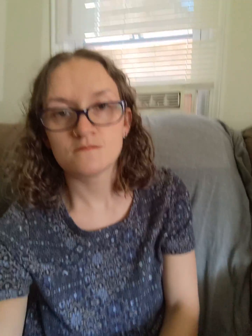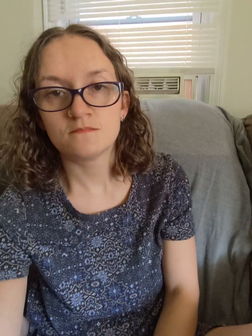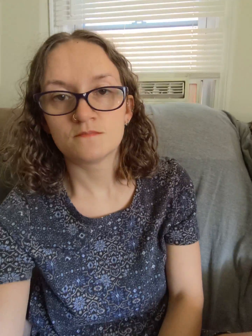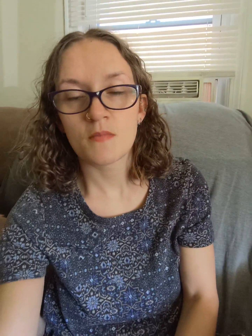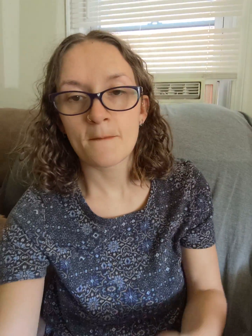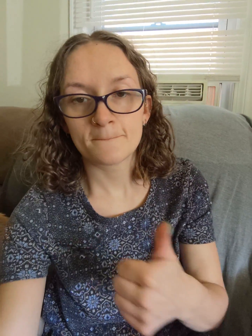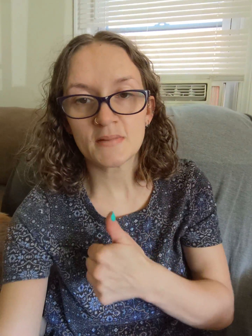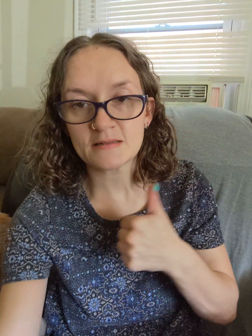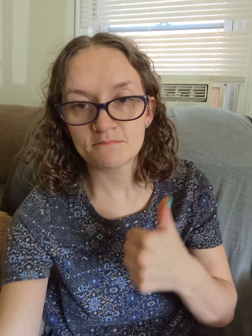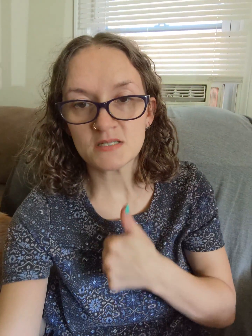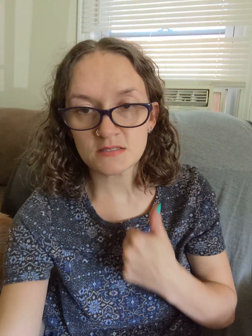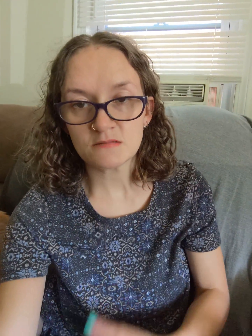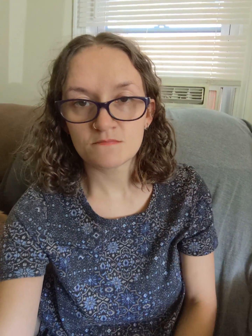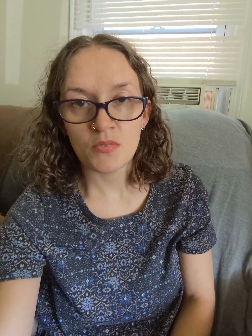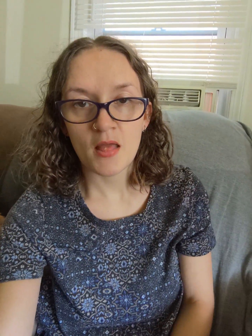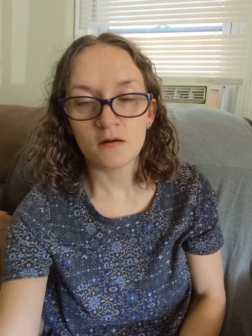basement